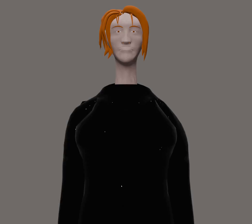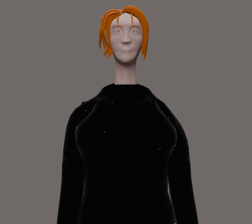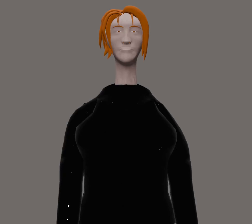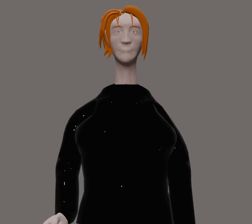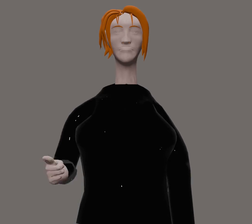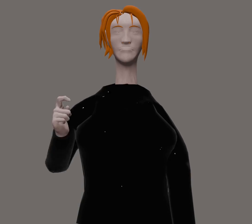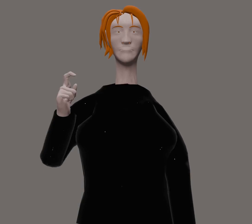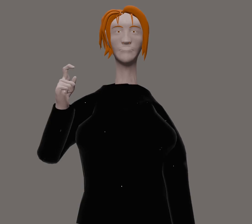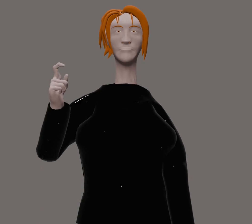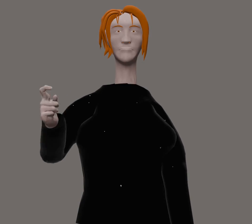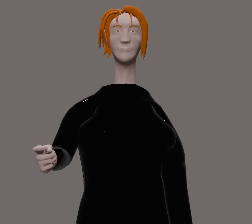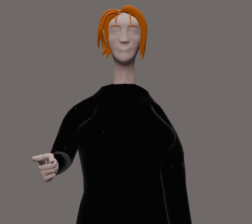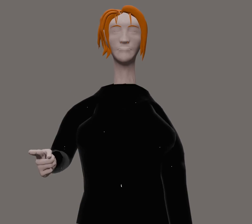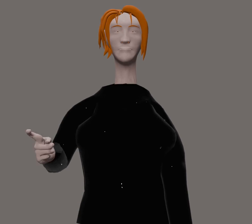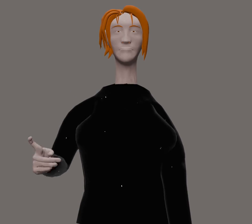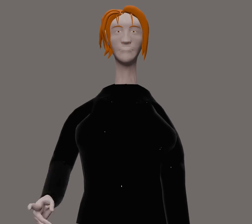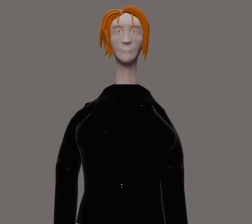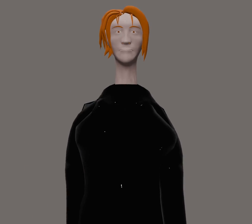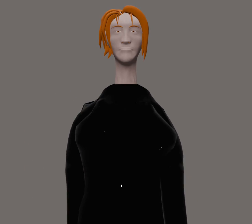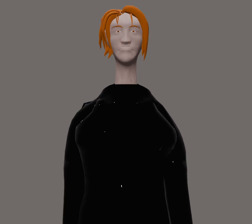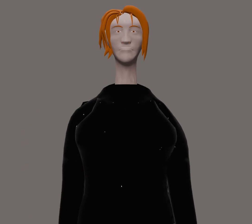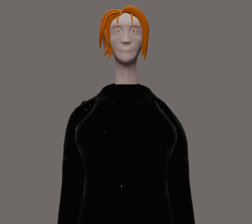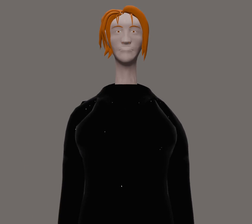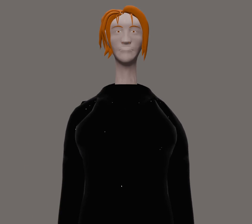Bestow